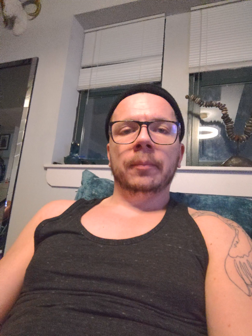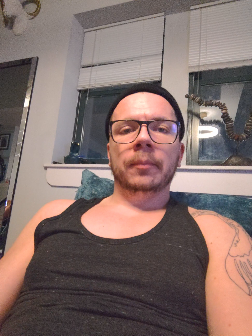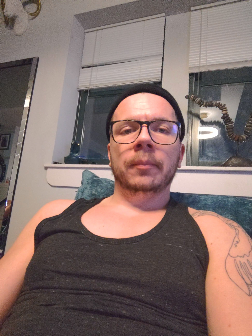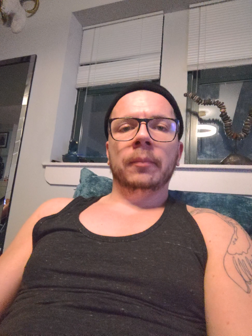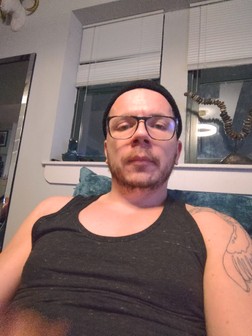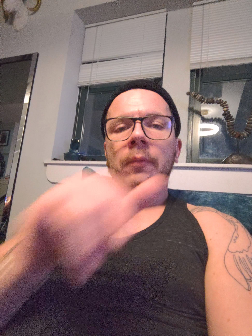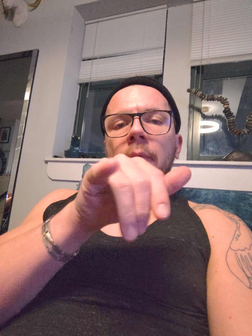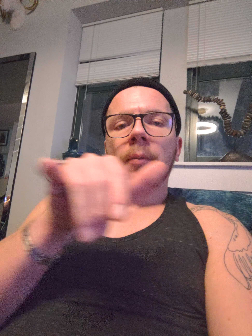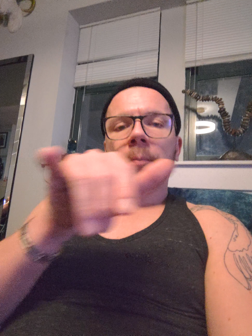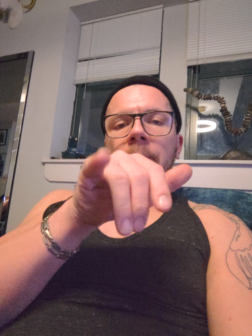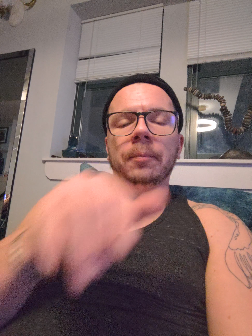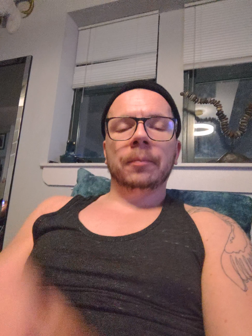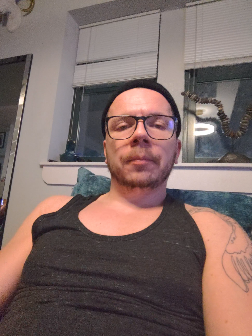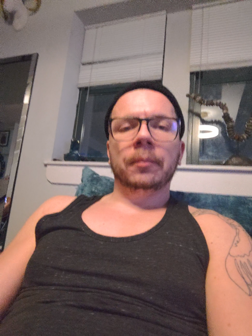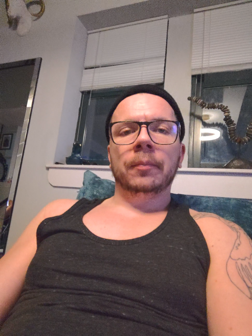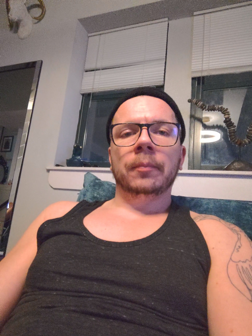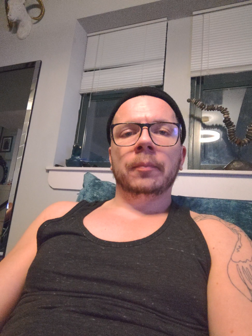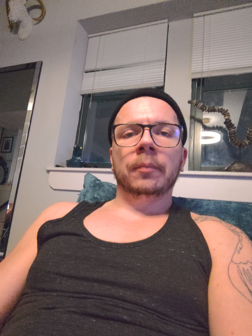same